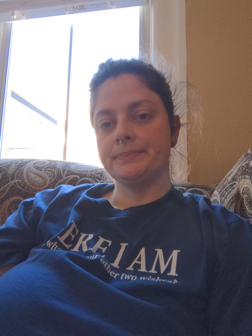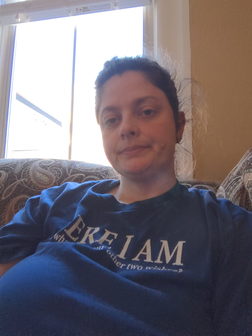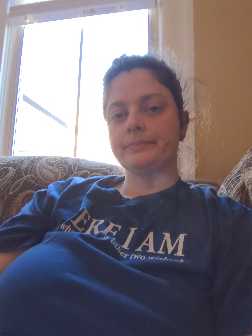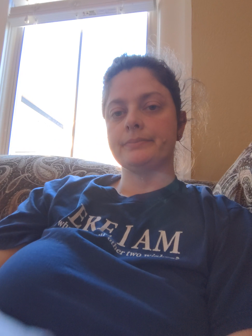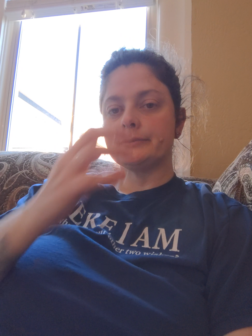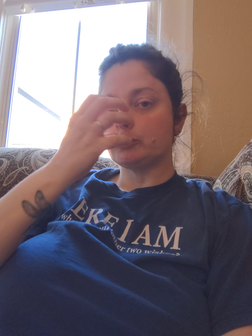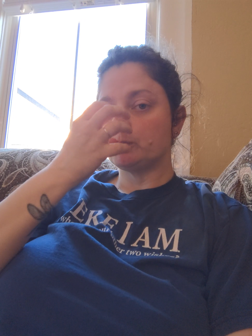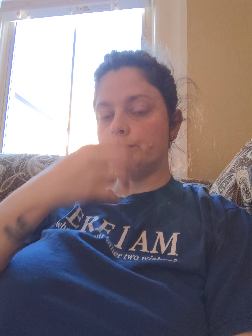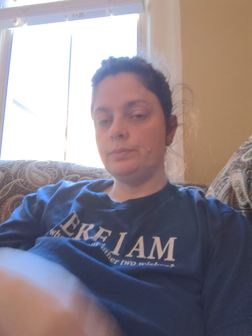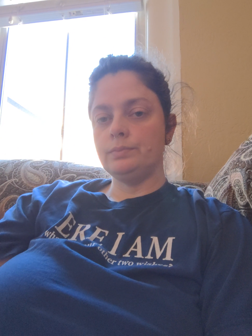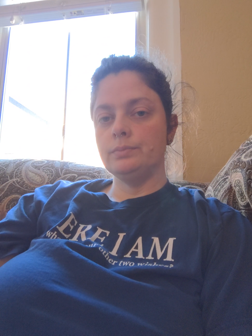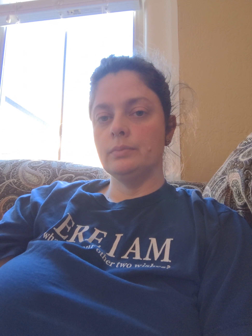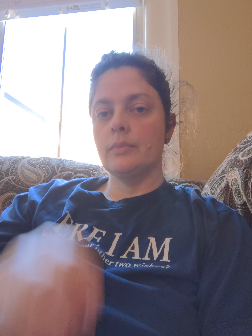clown